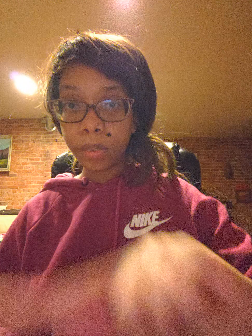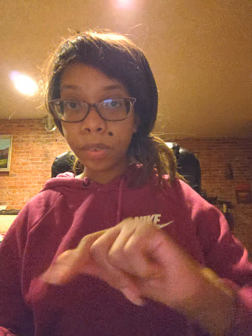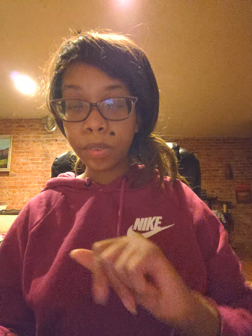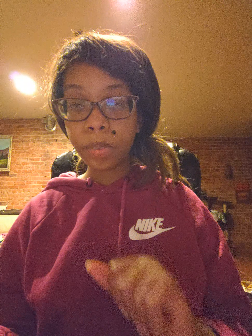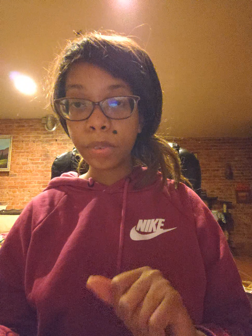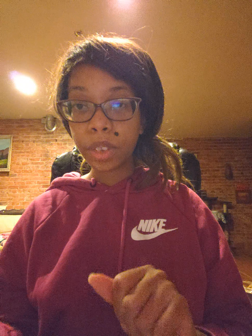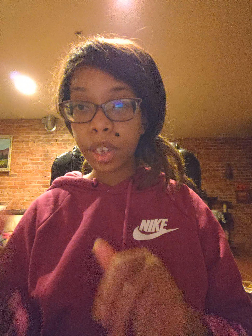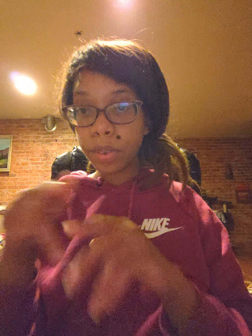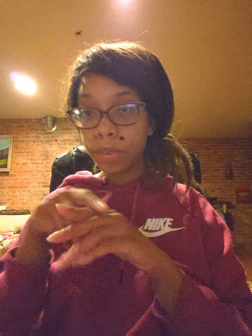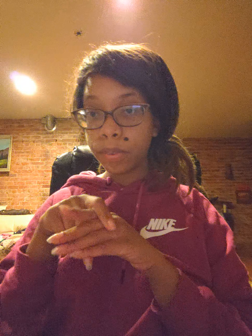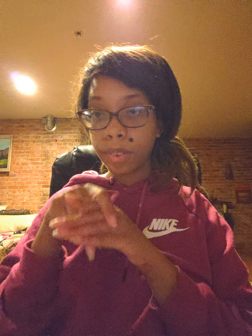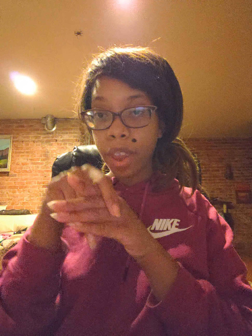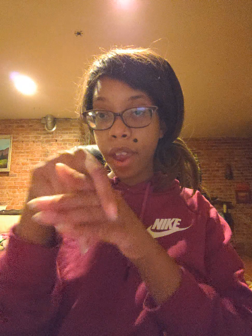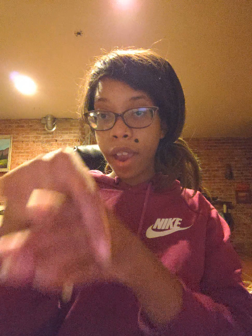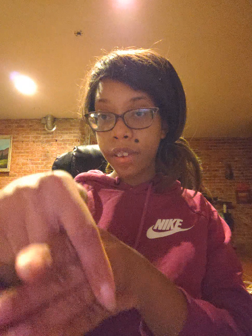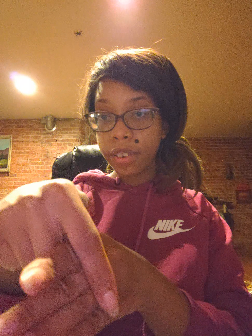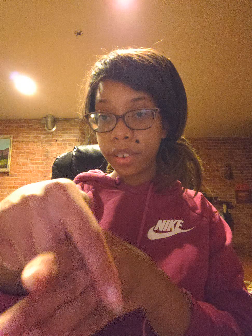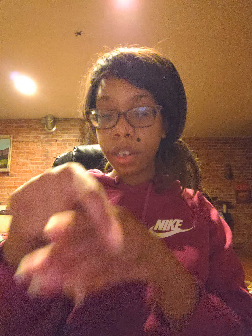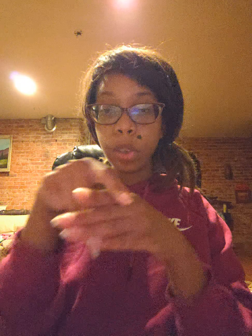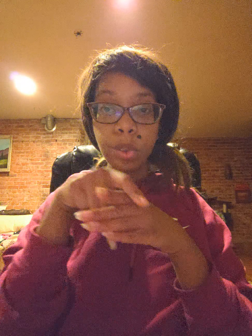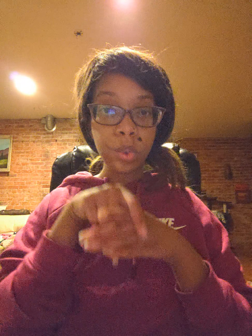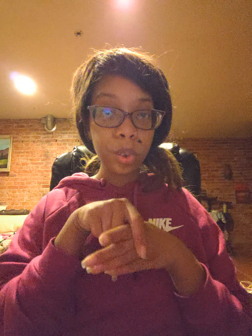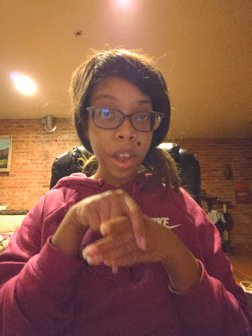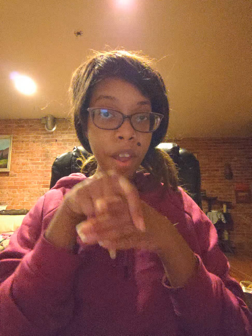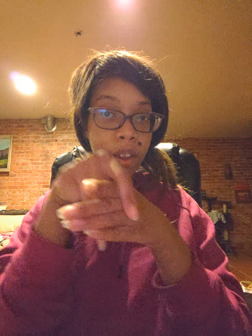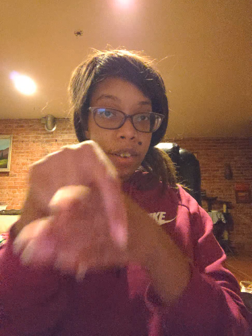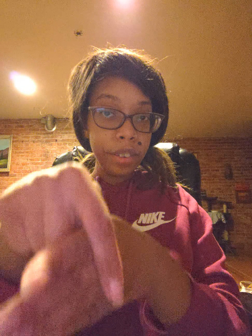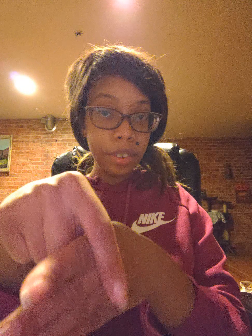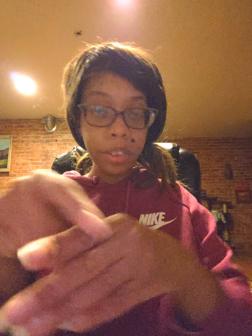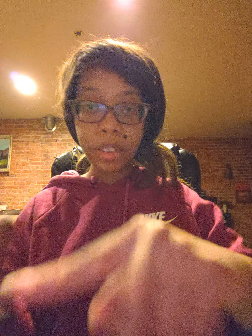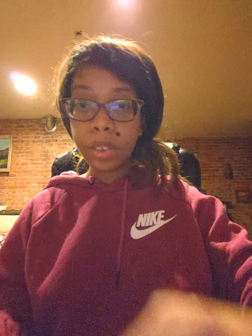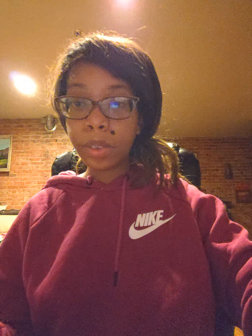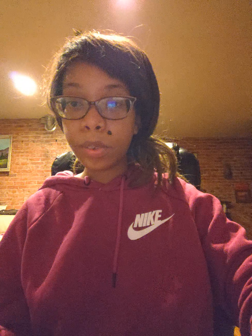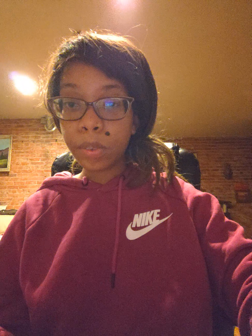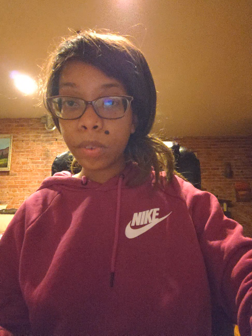ride